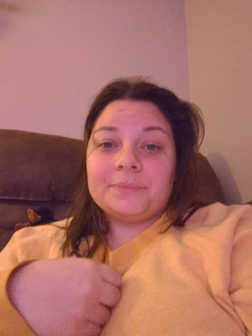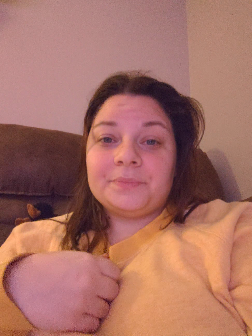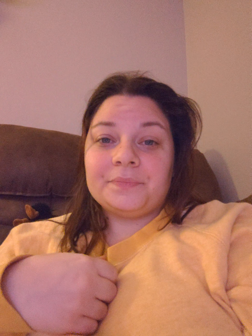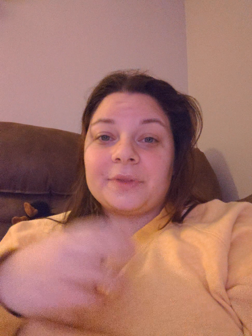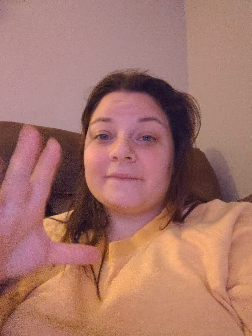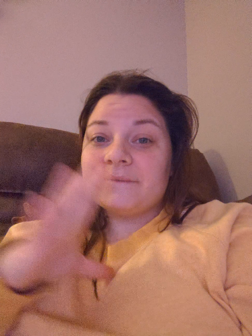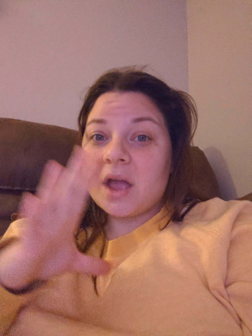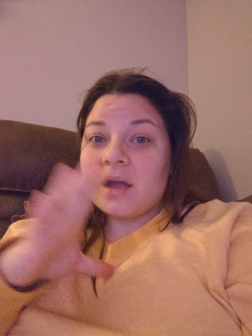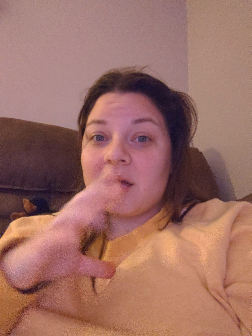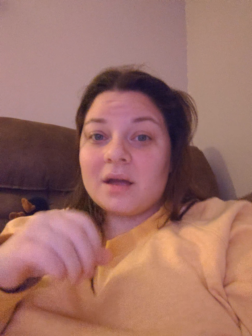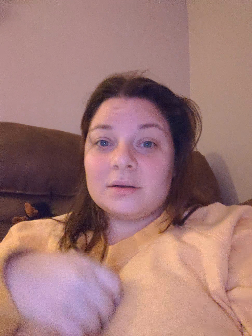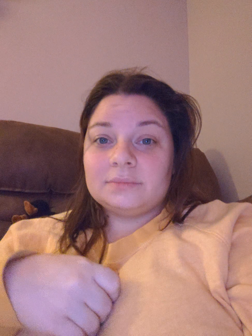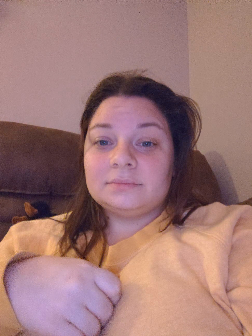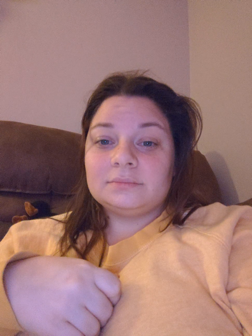fine